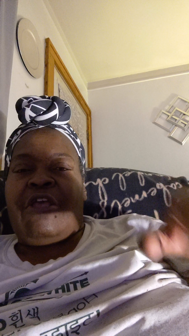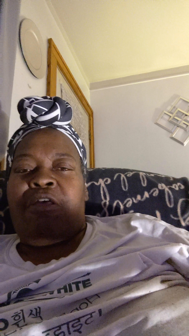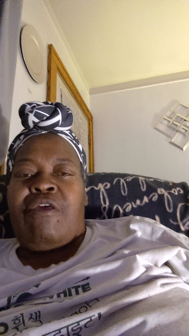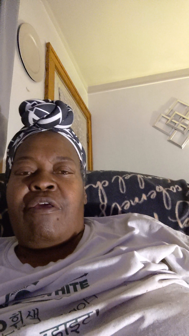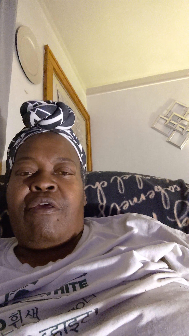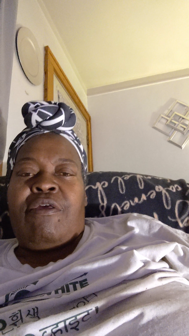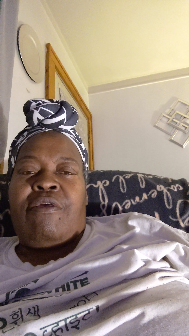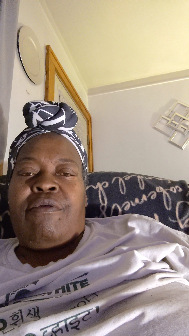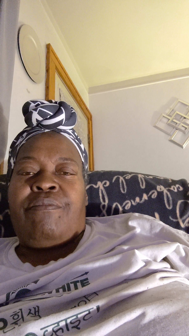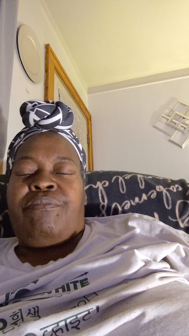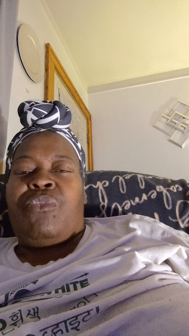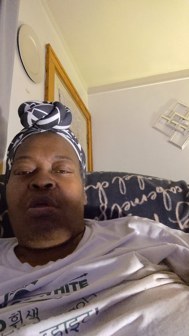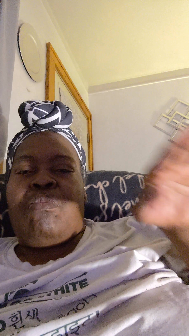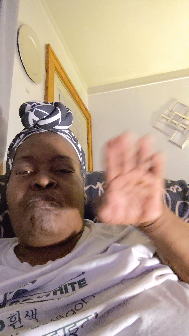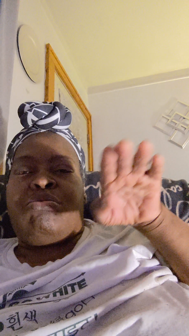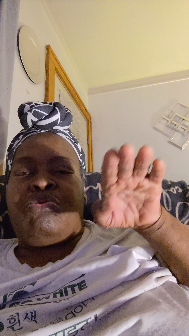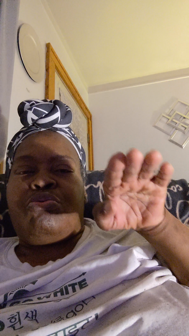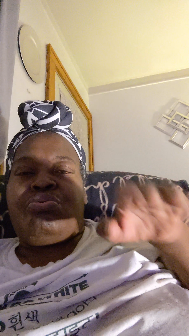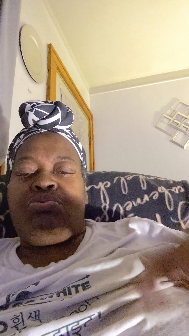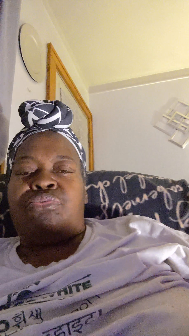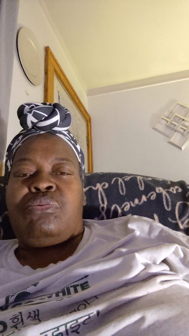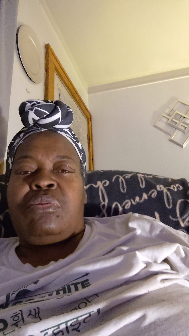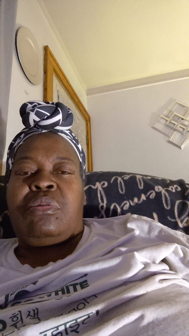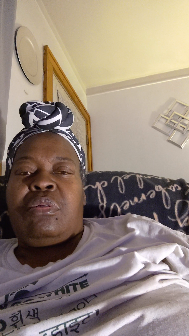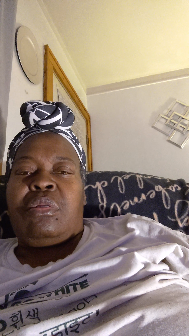boots